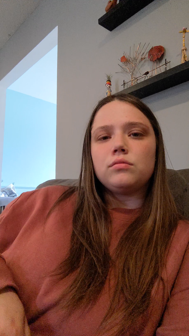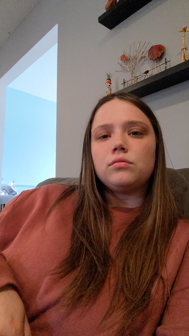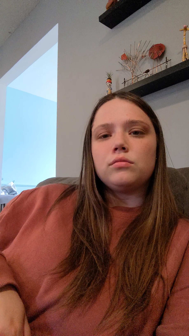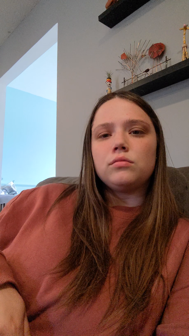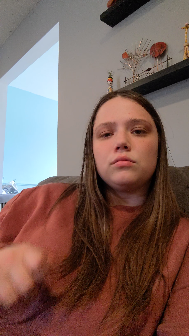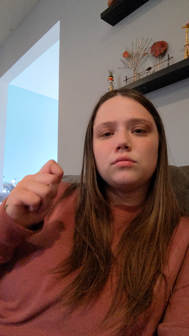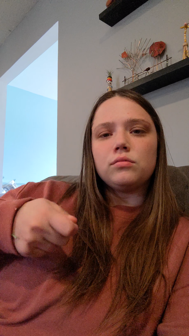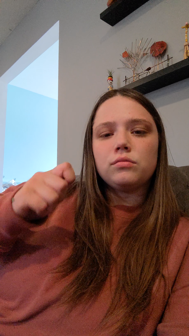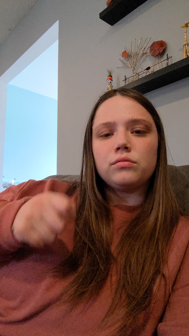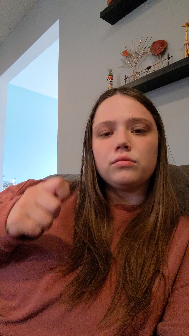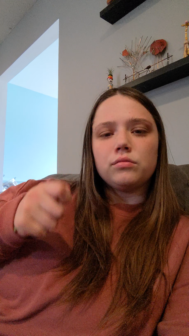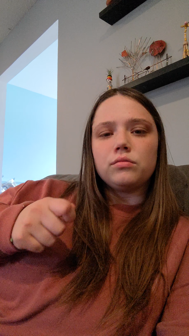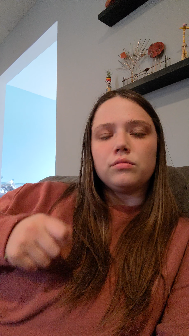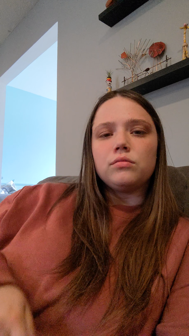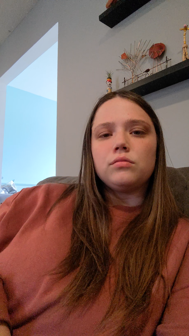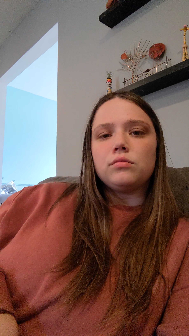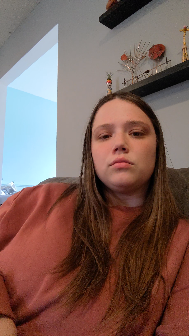hammer